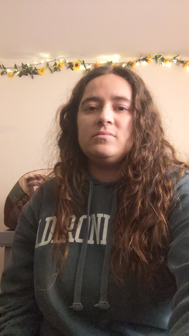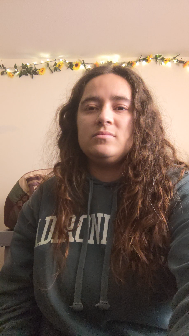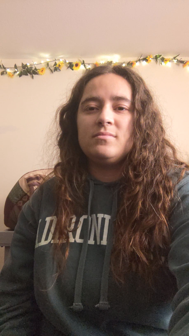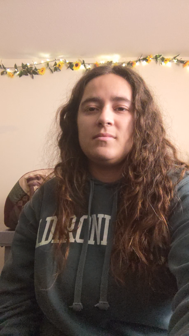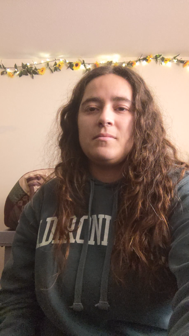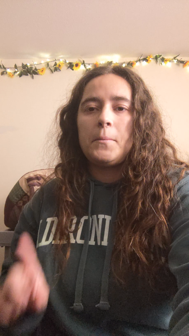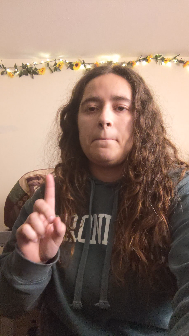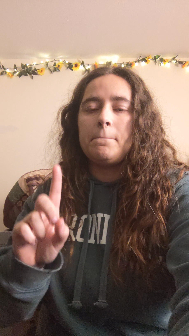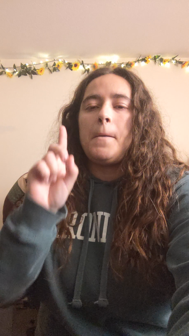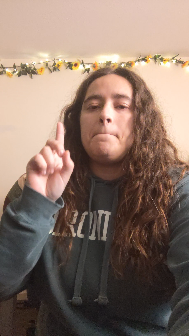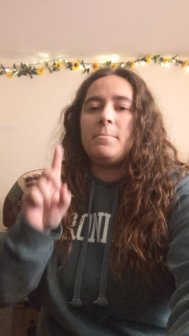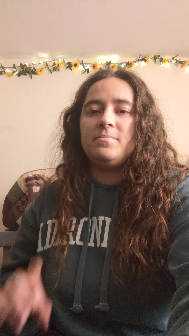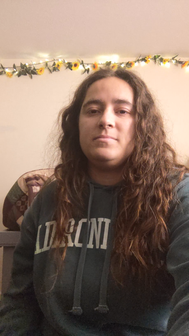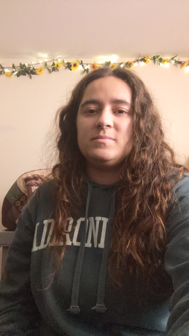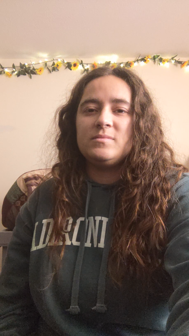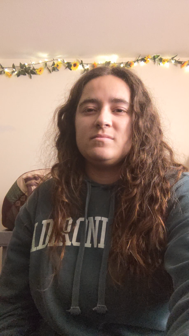bump